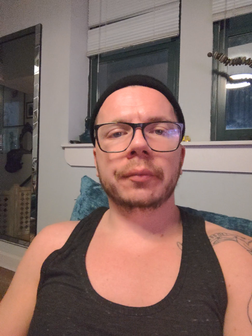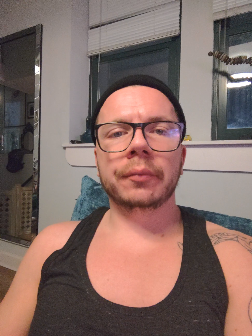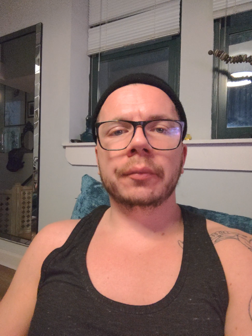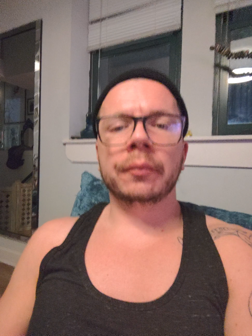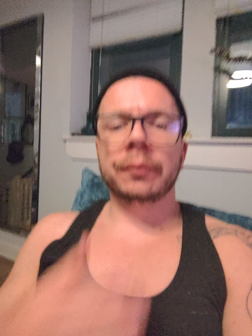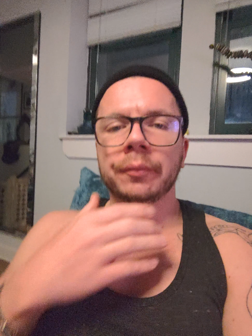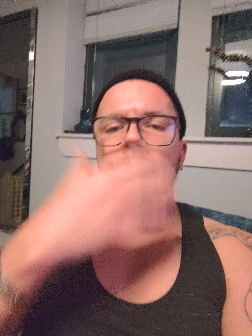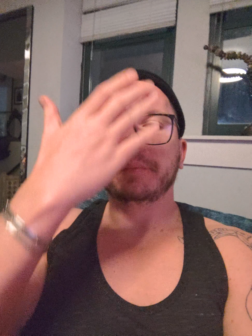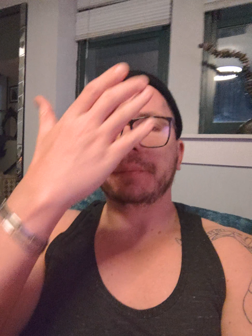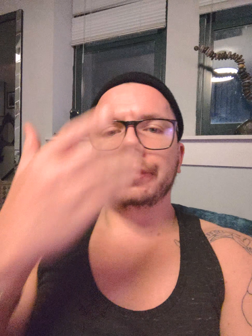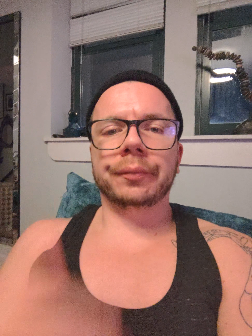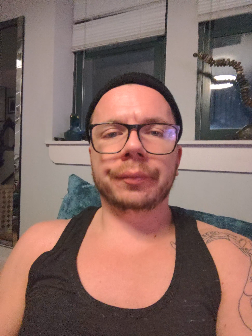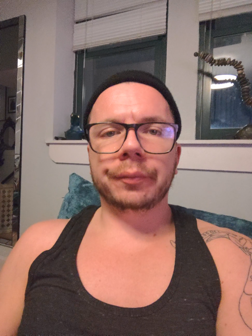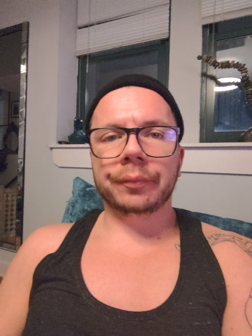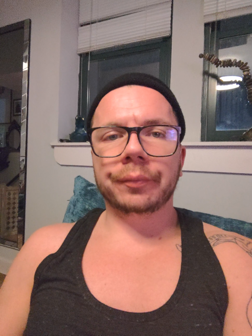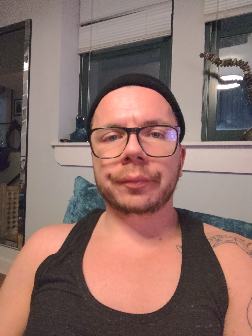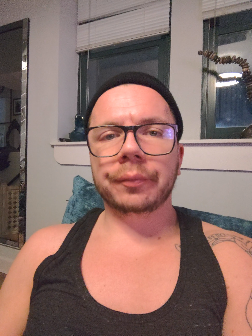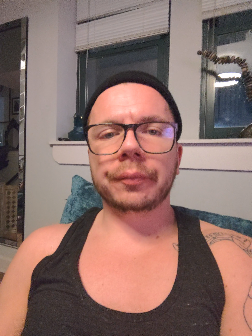giraffe